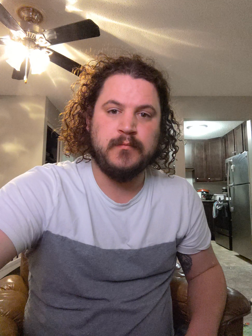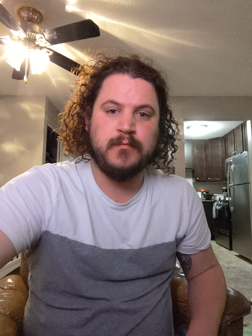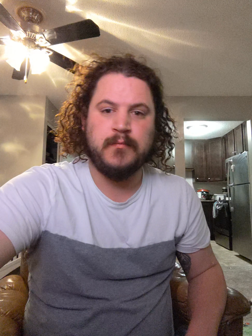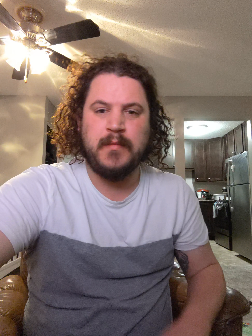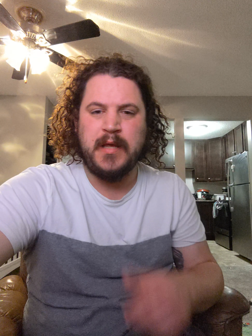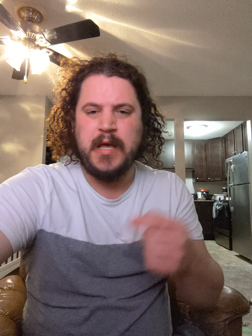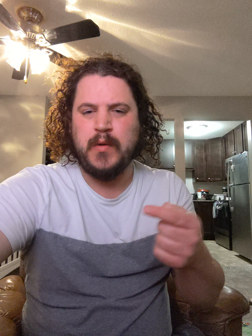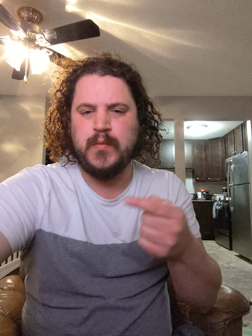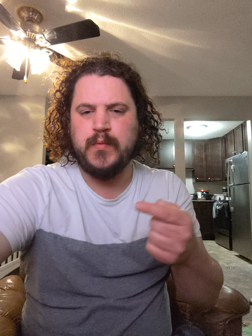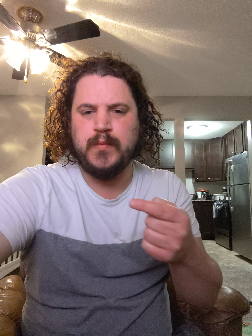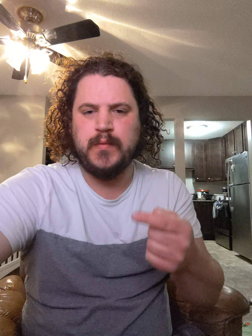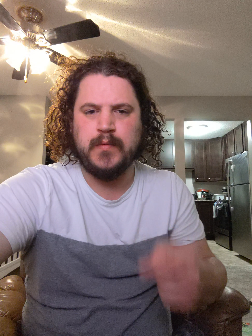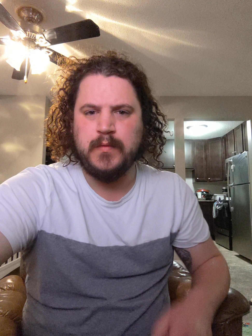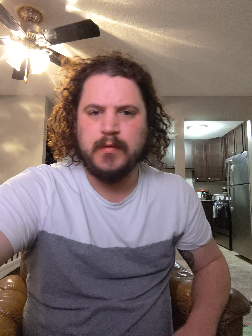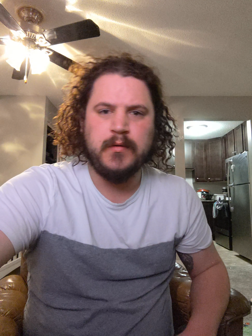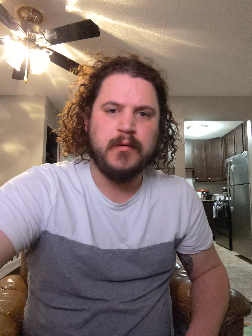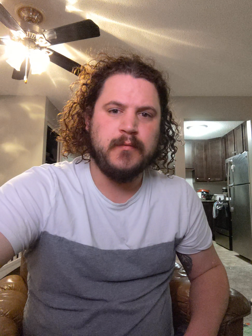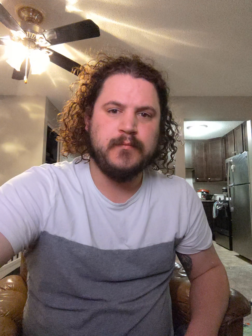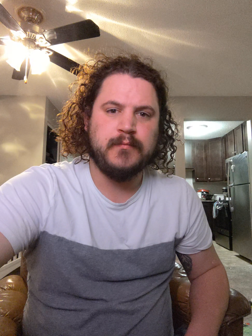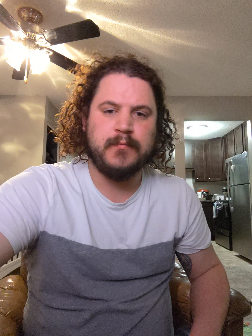owie